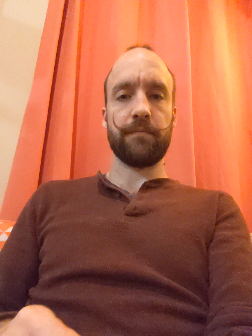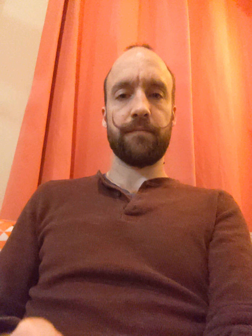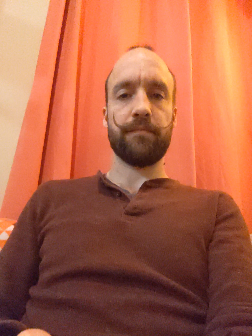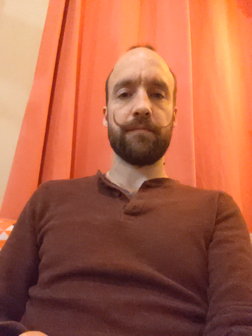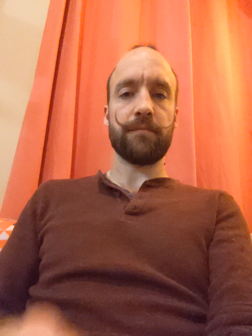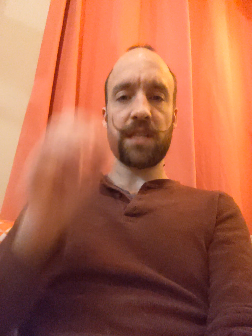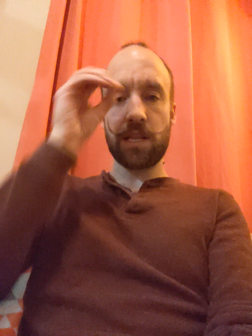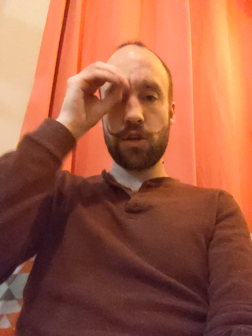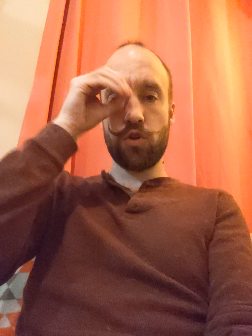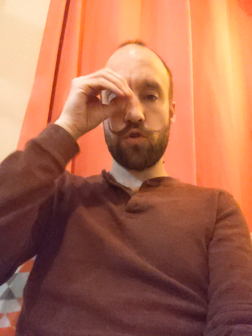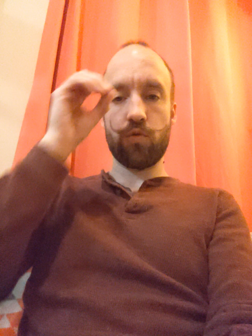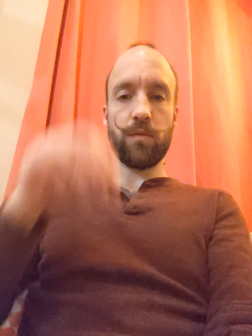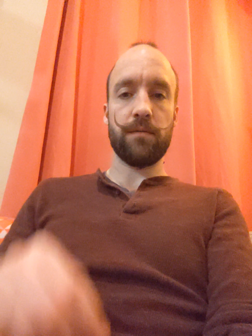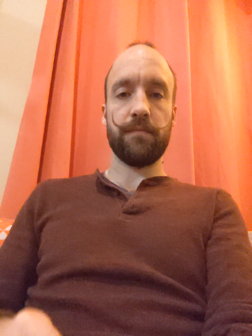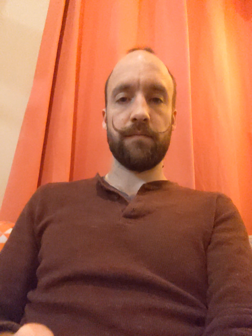owl